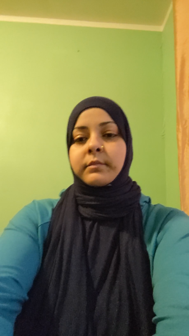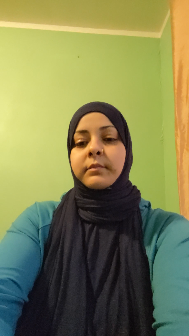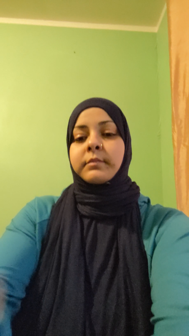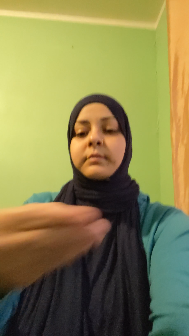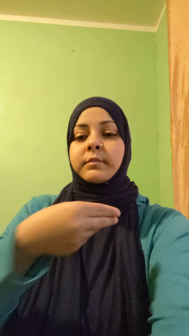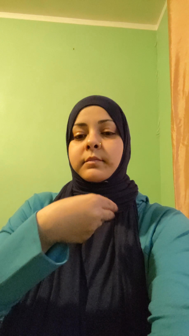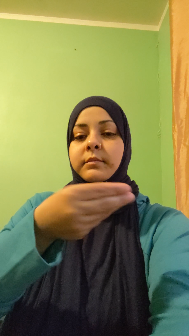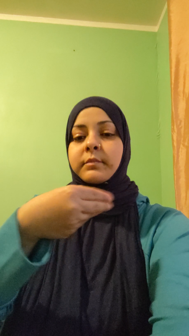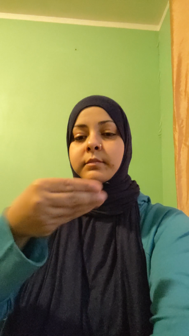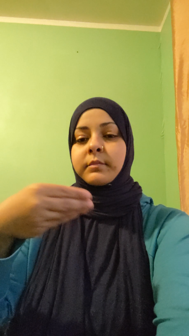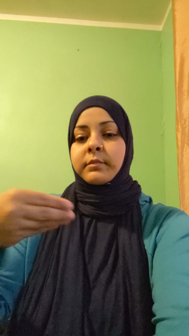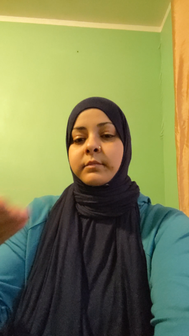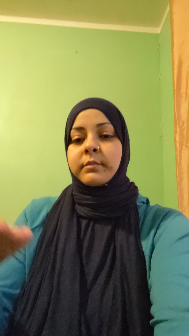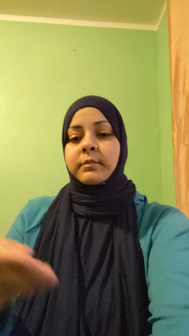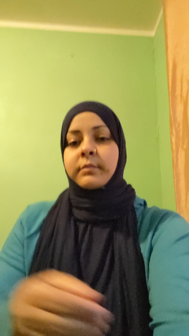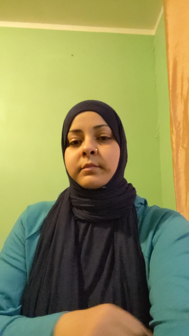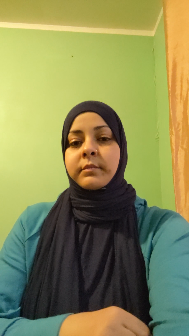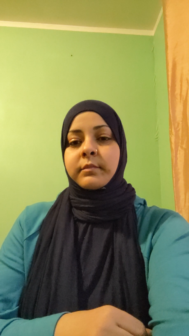shopping